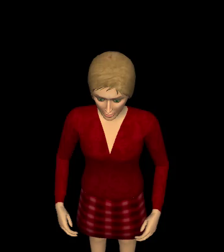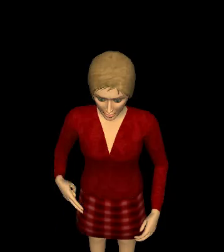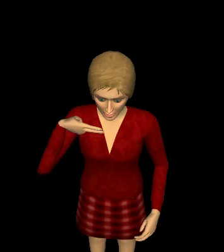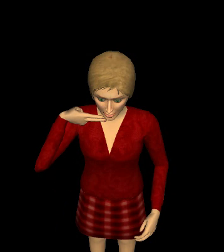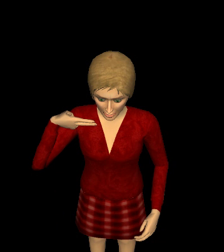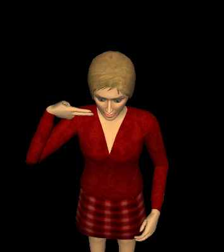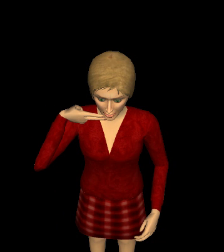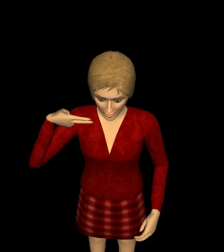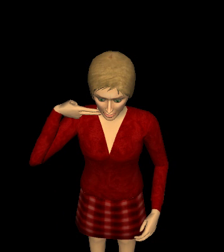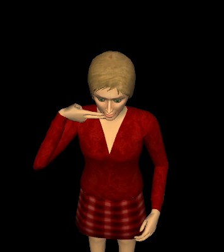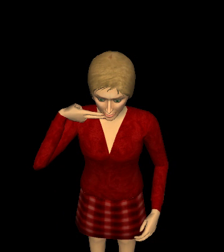نوفمبر